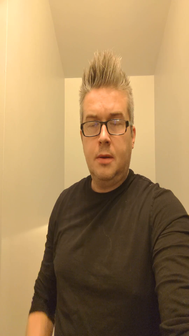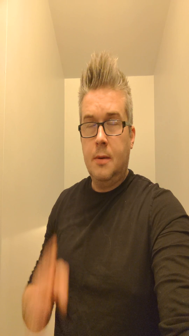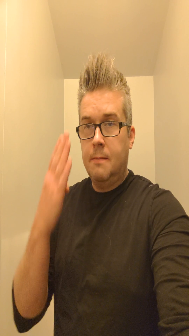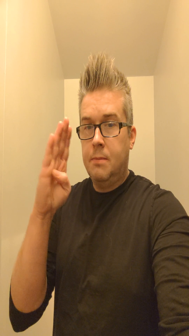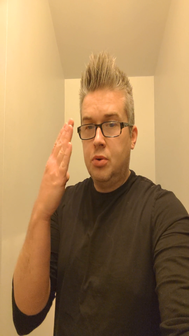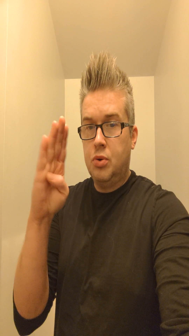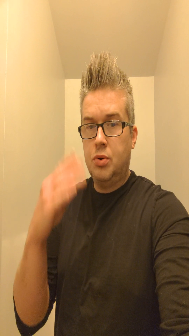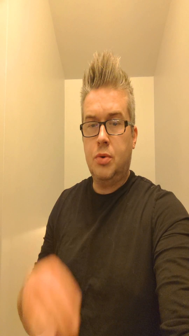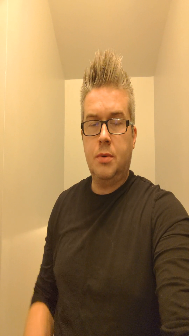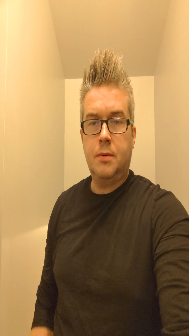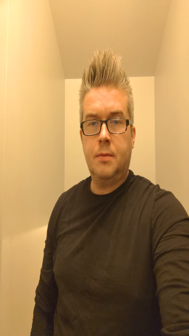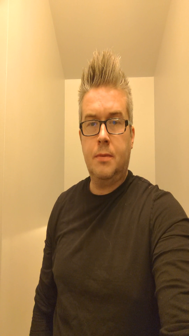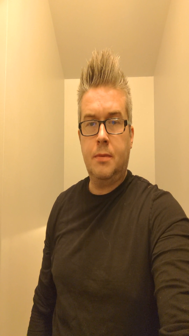blue